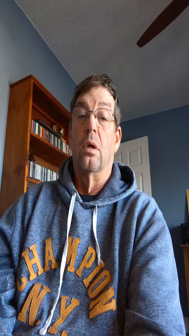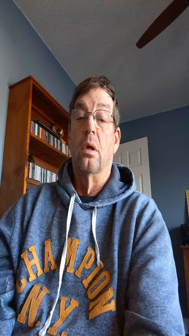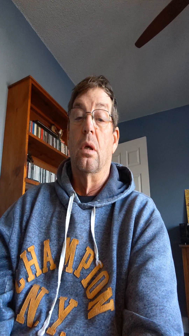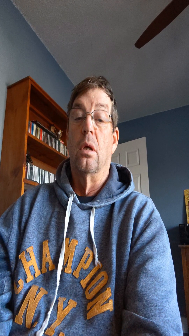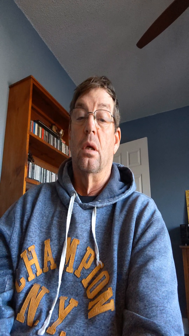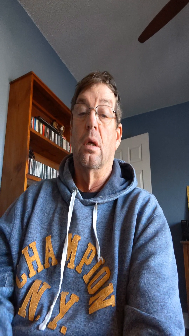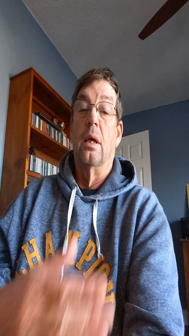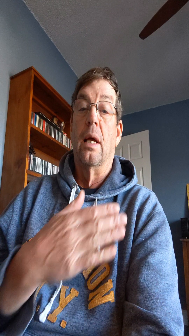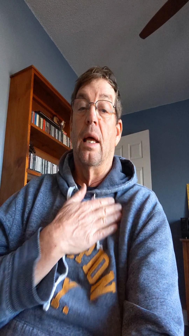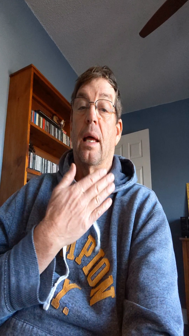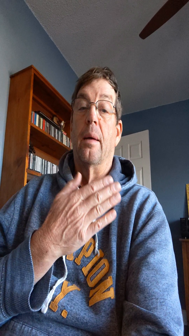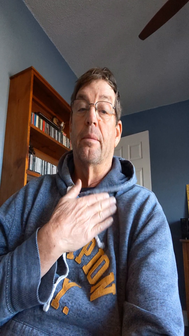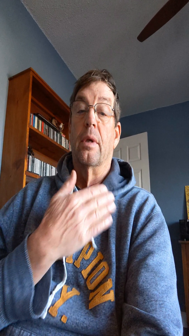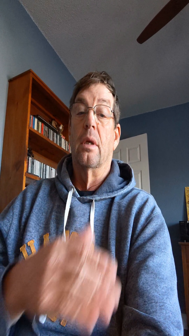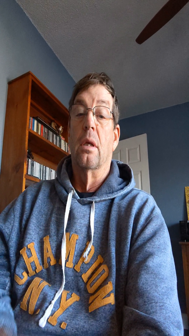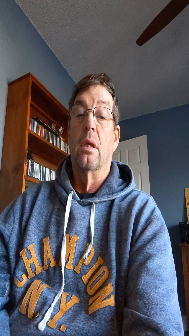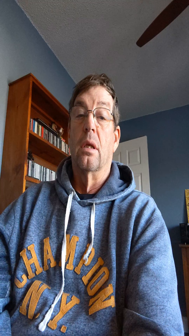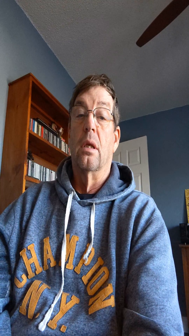happy